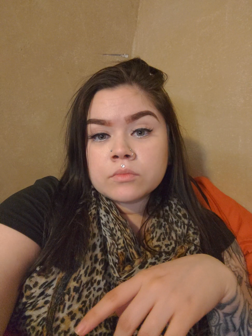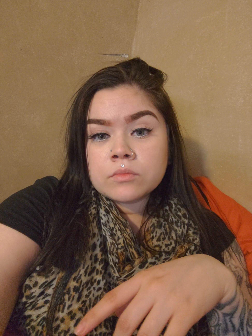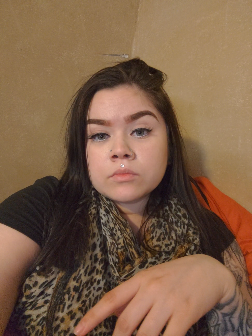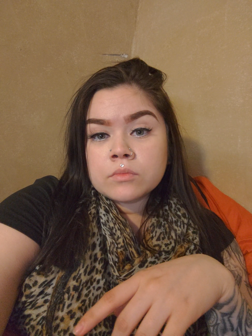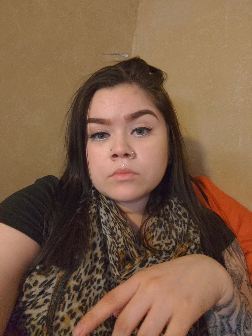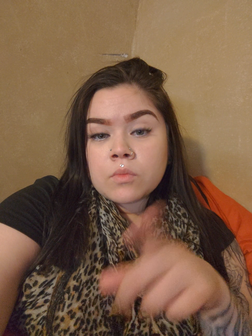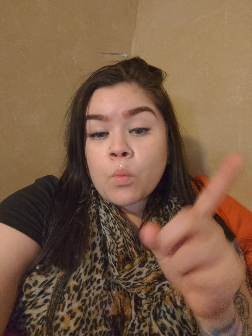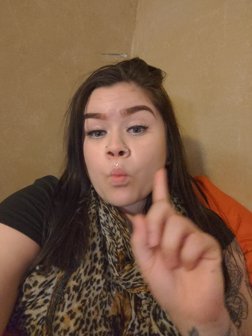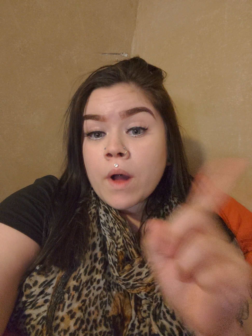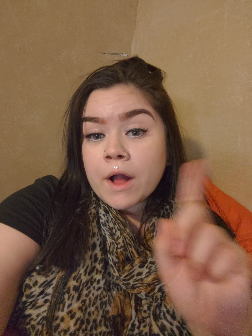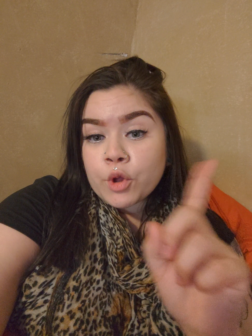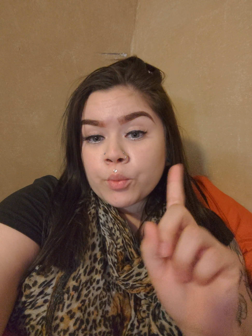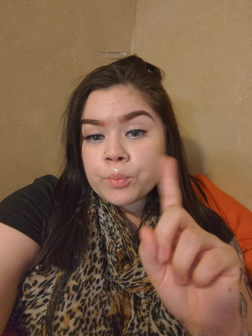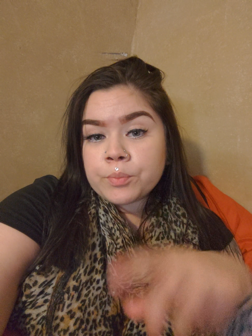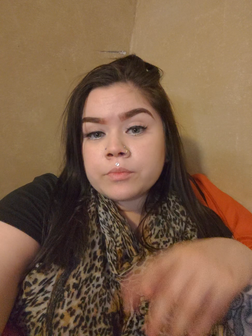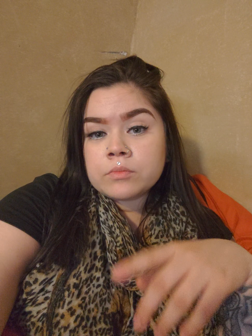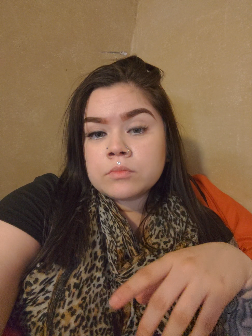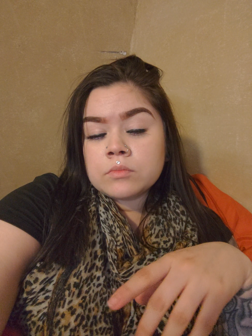where